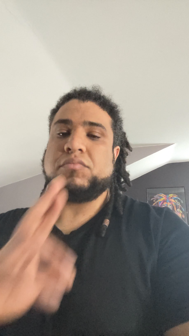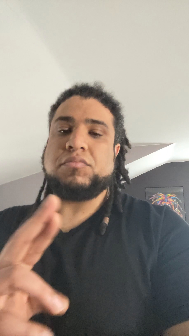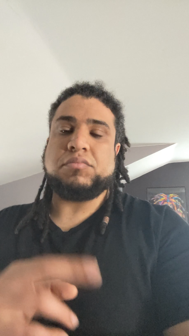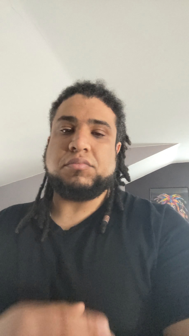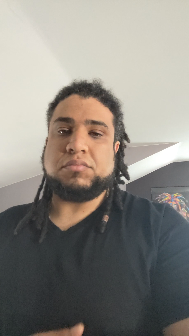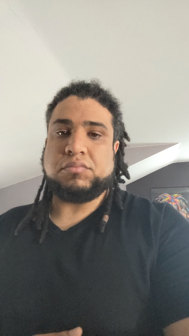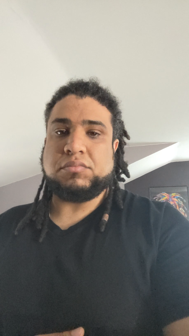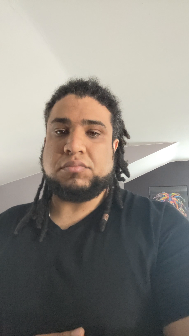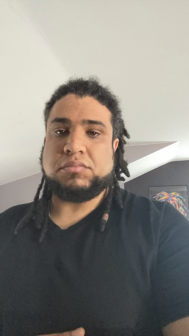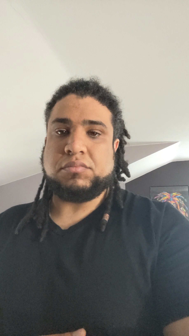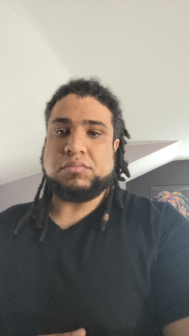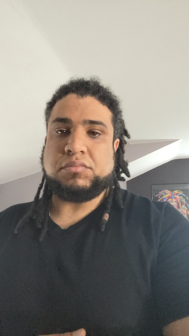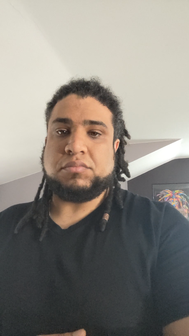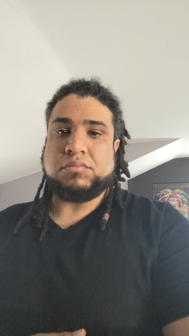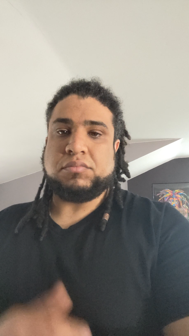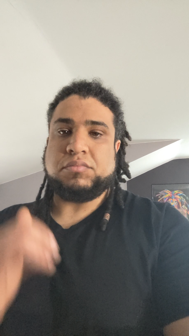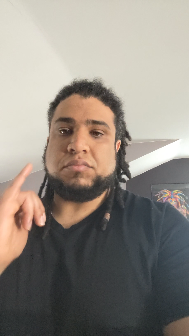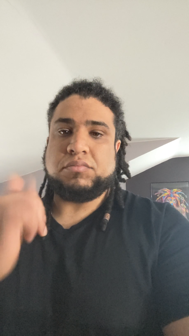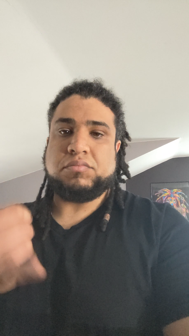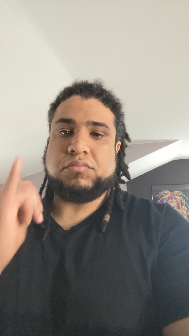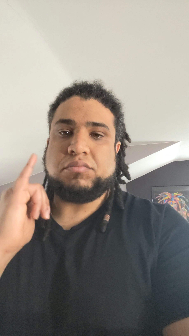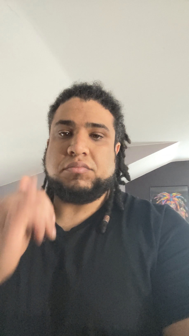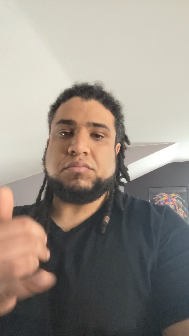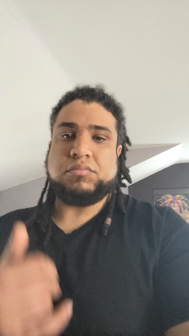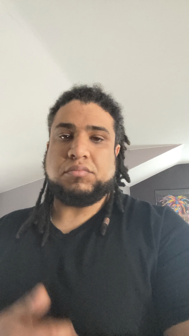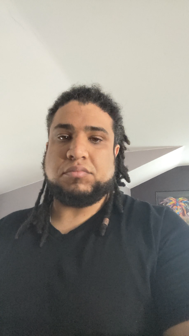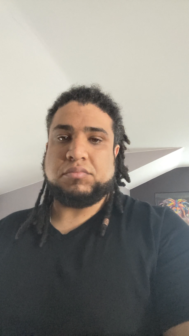rocking chair